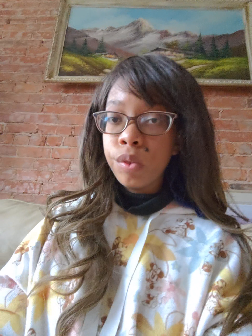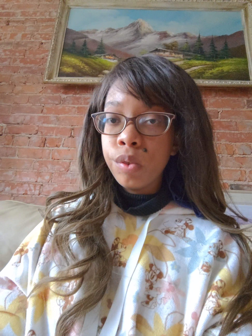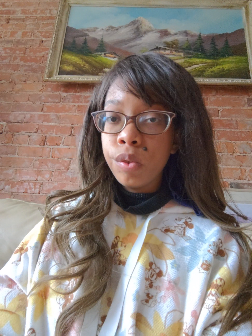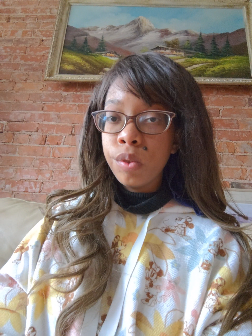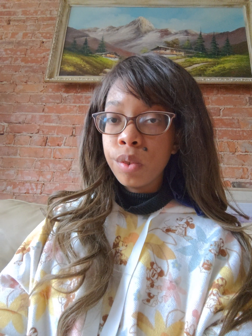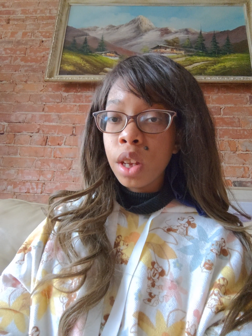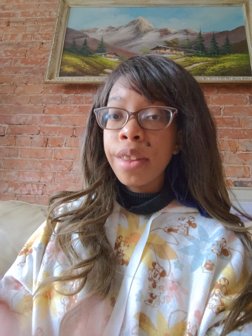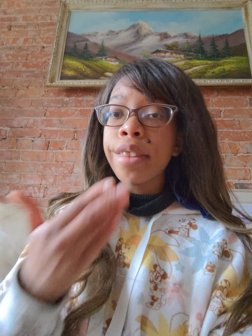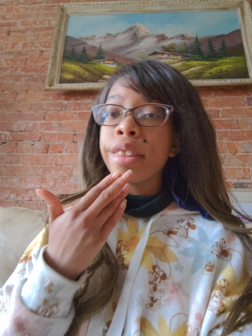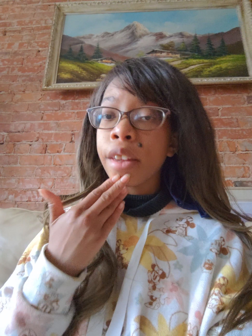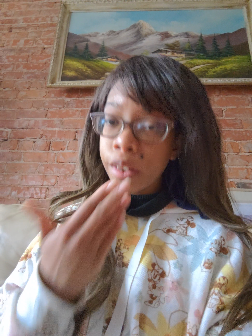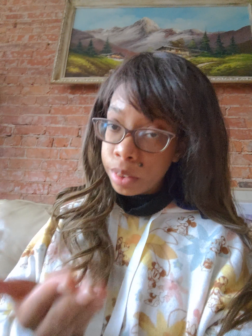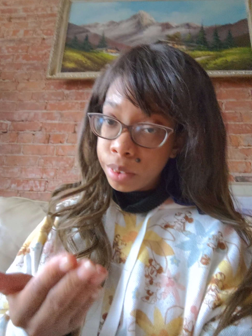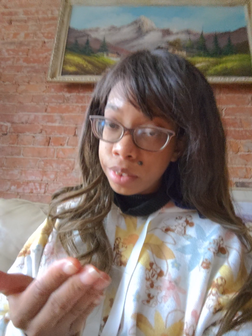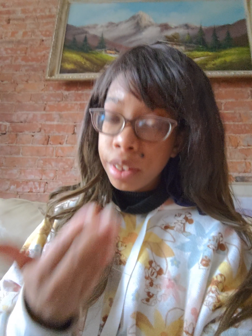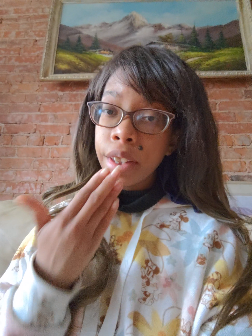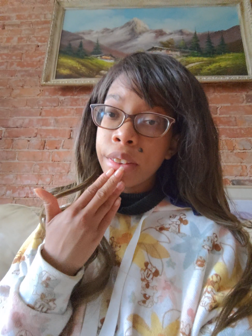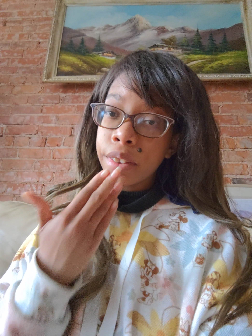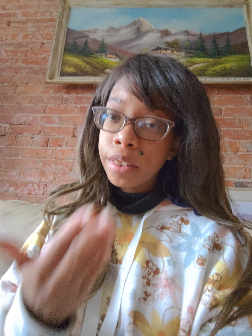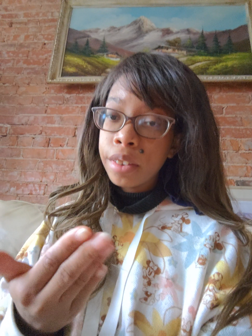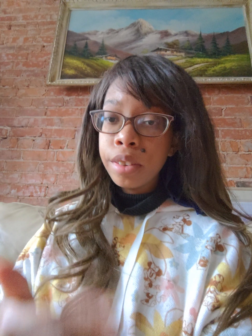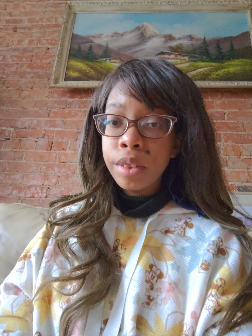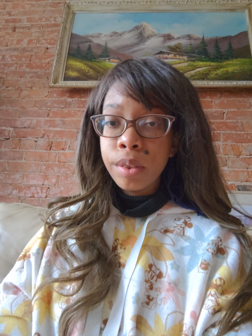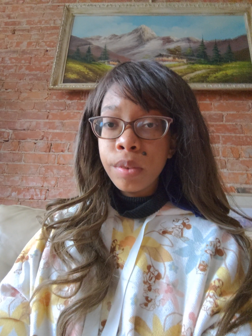thank you